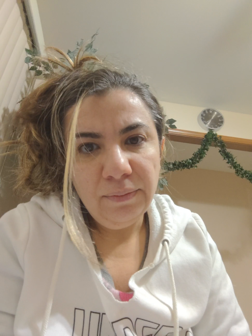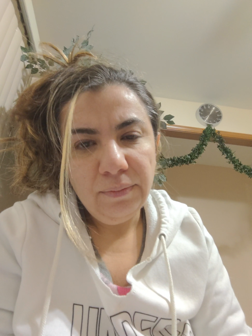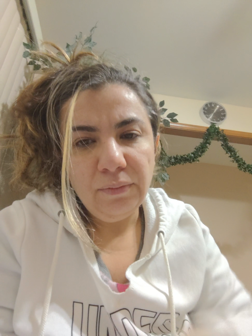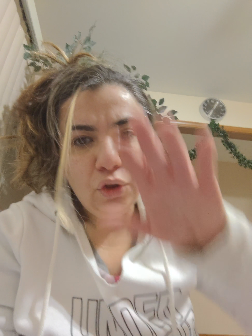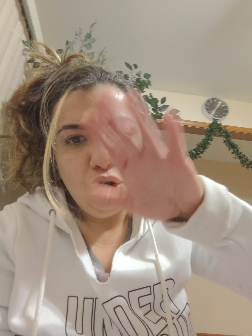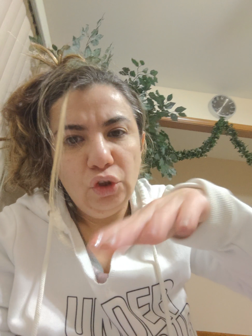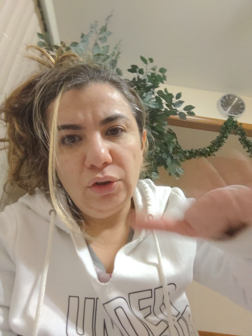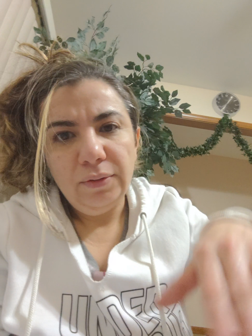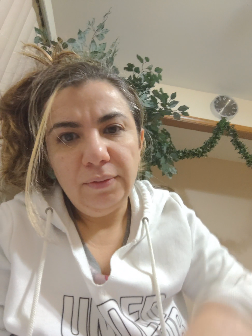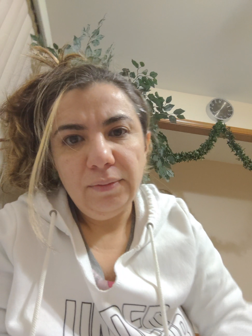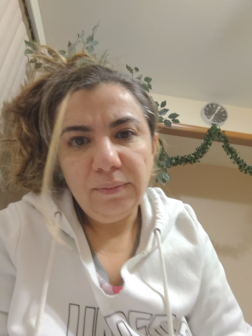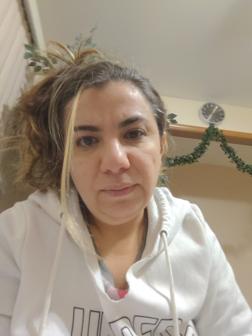child